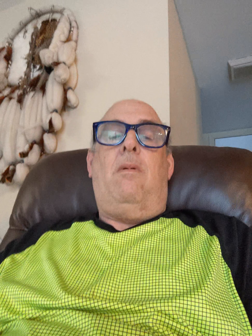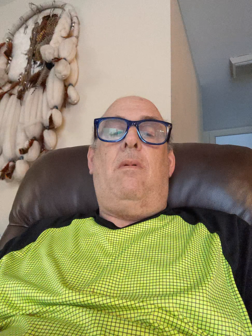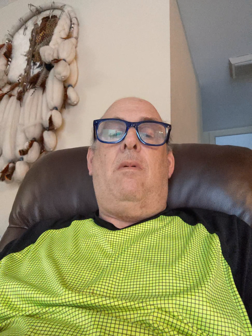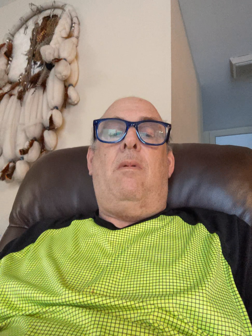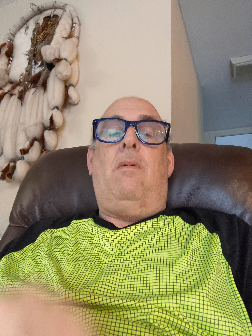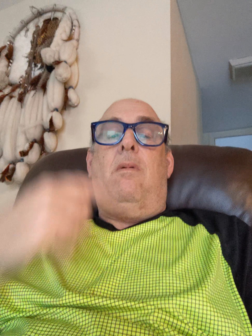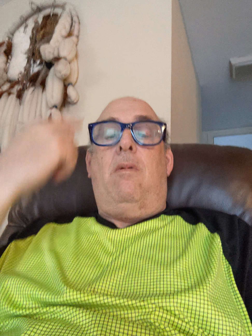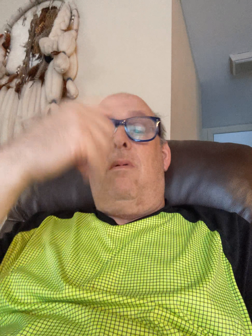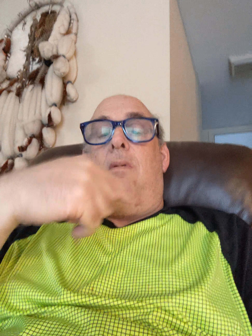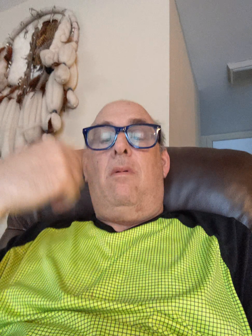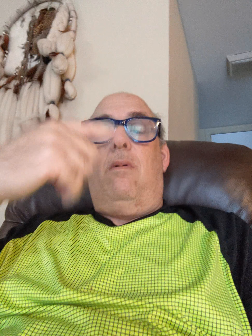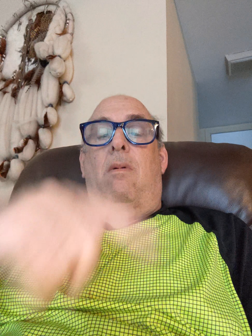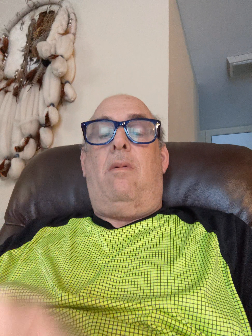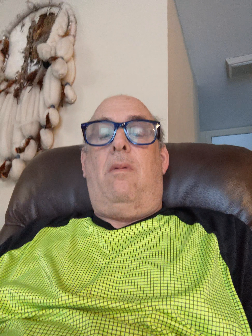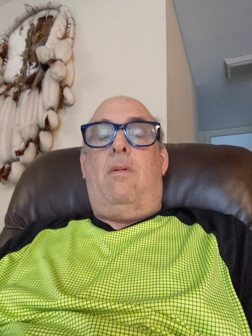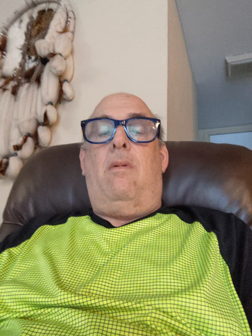face